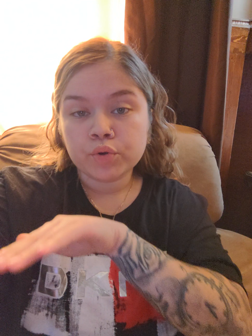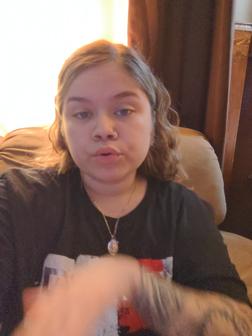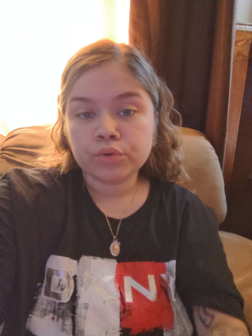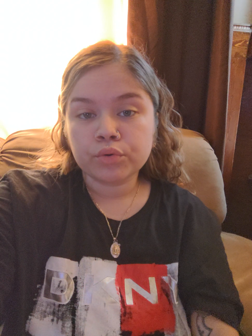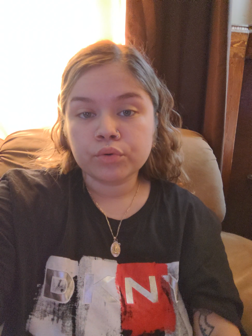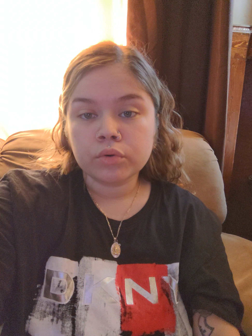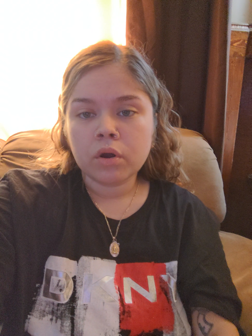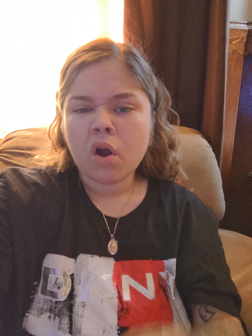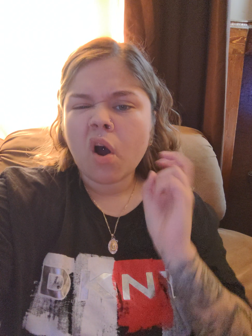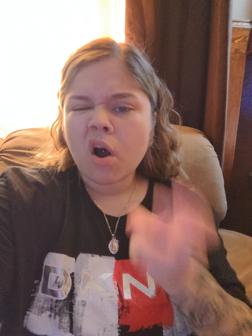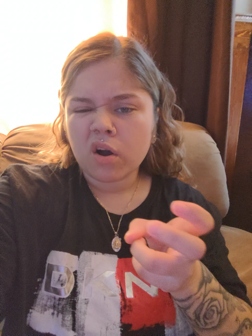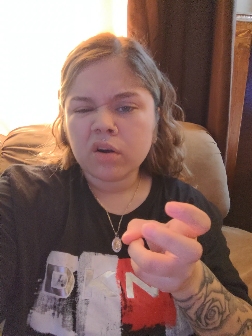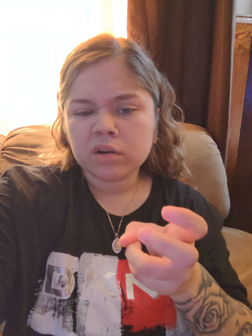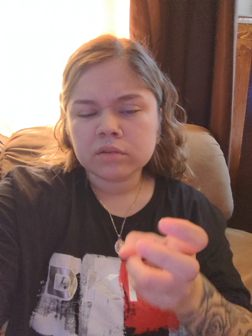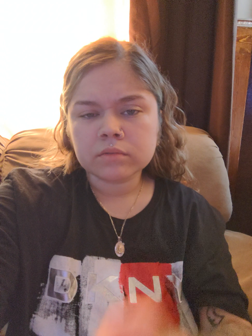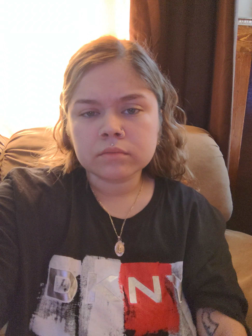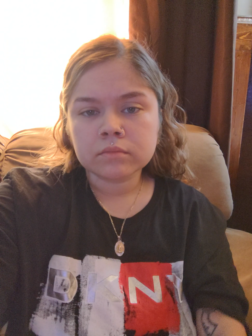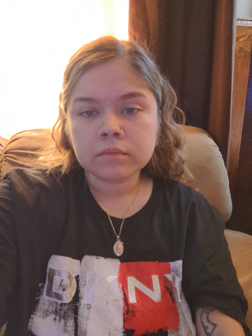hard